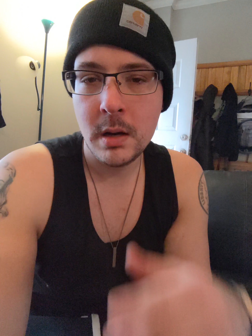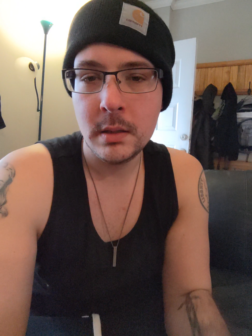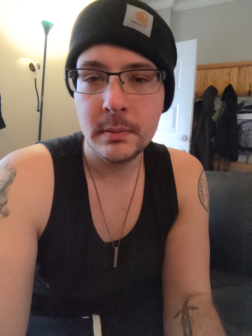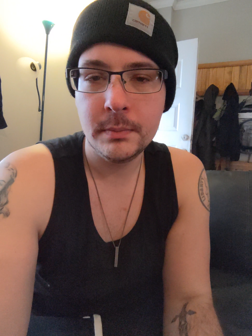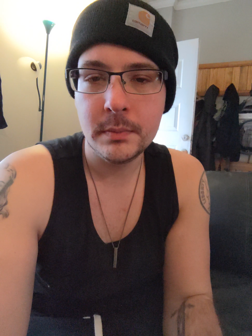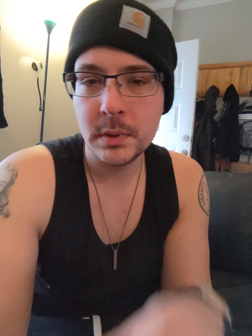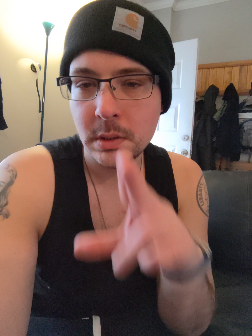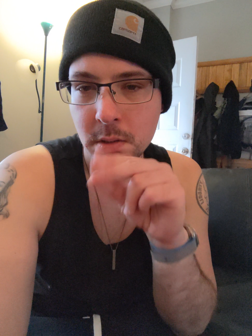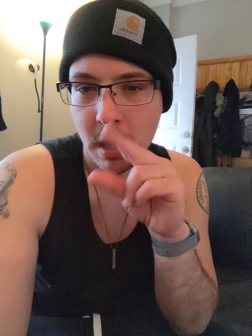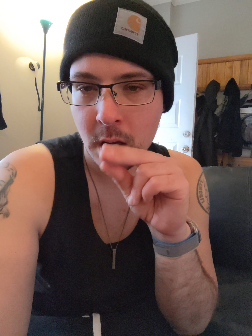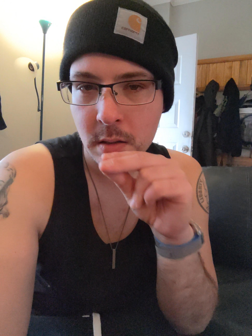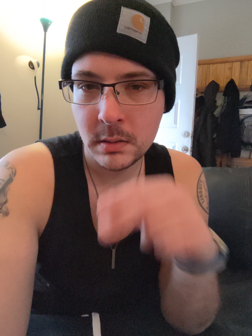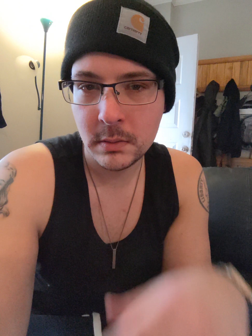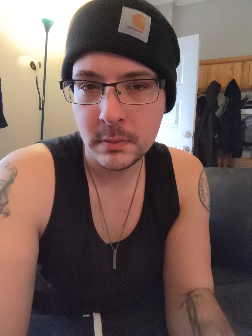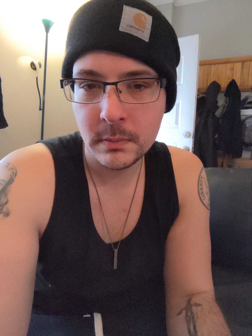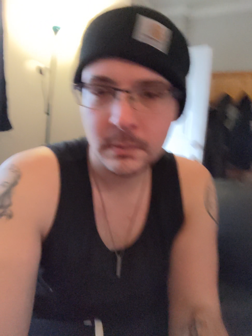duck